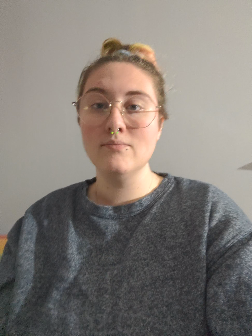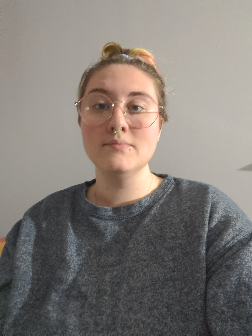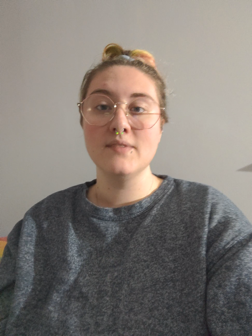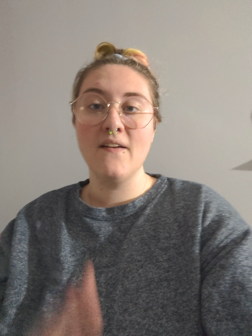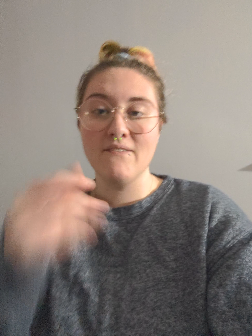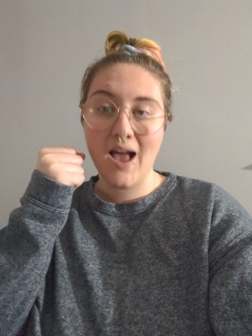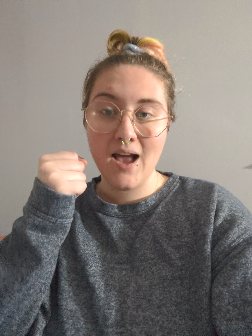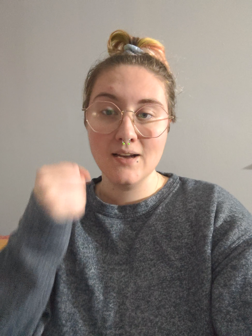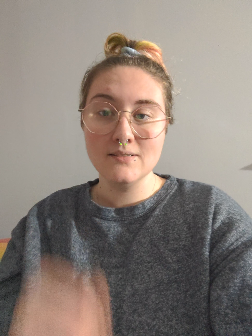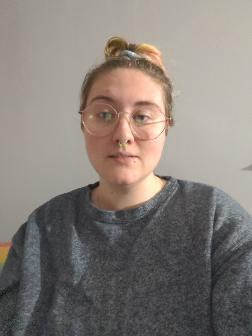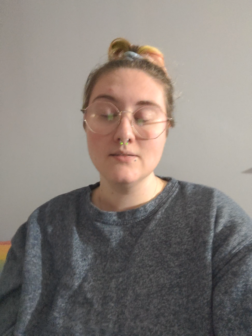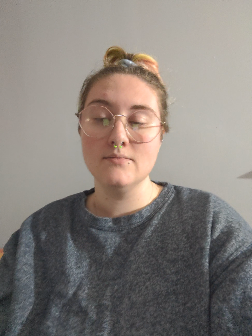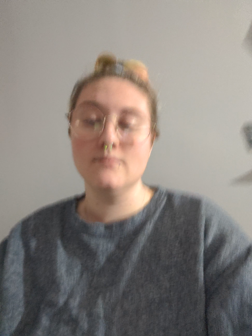fast